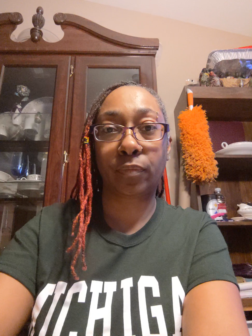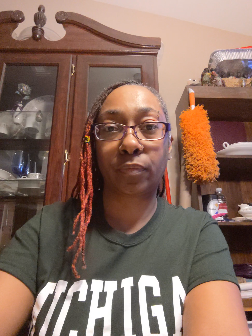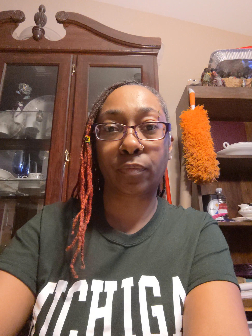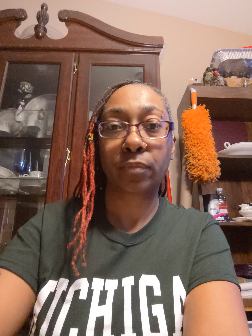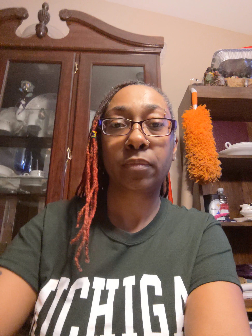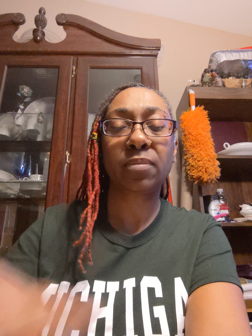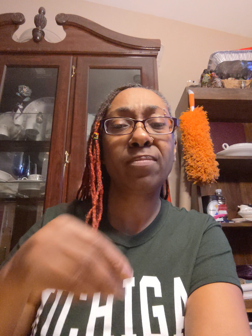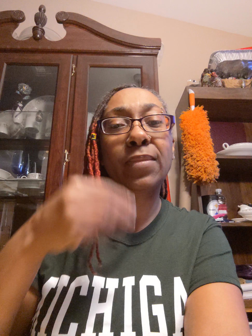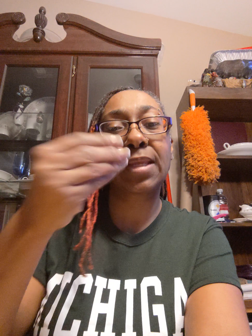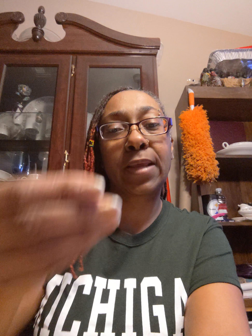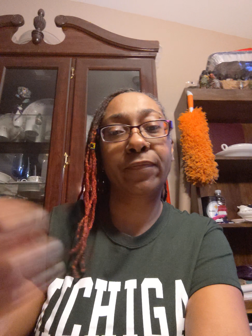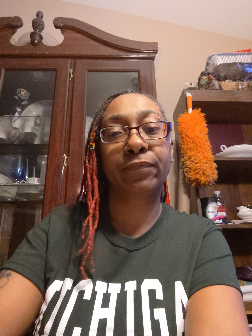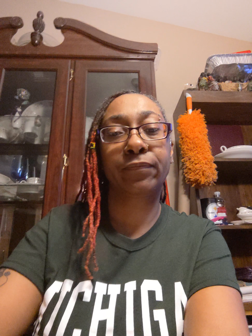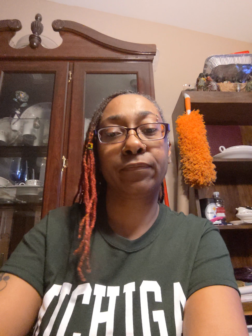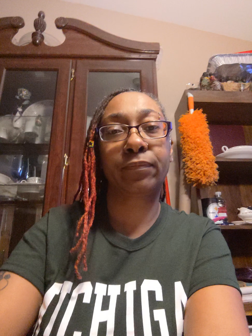give